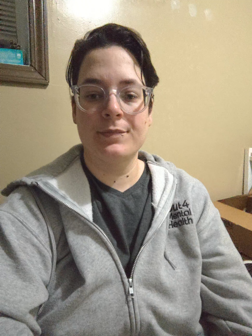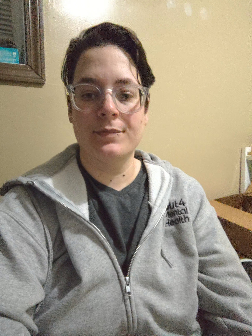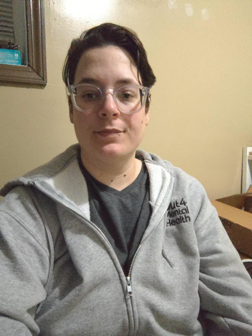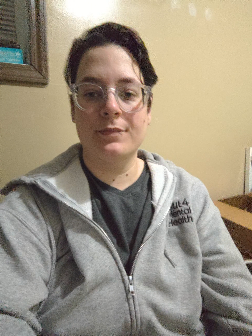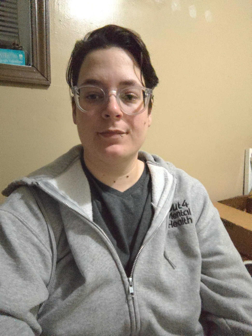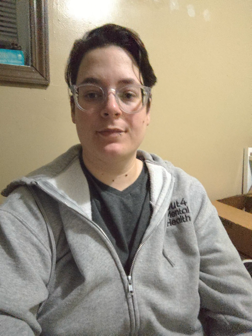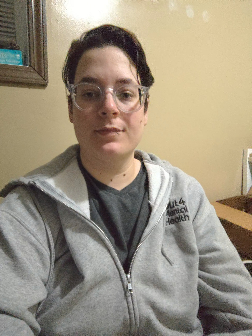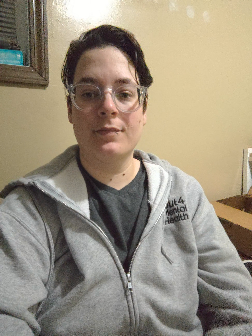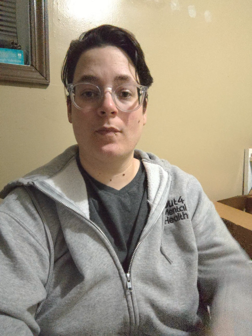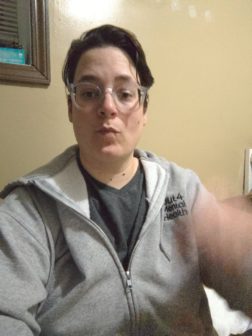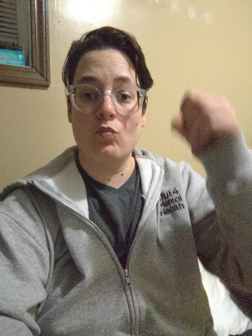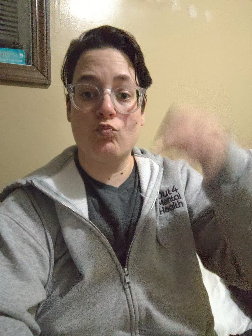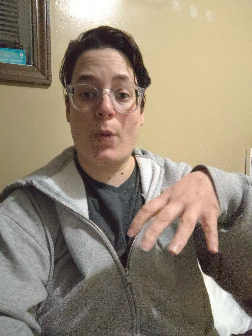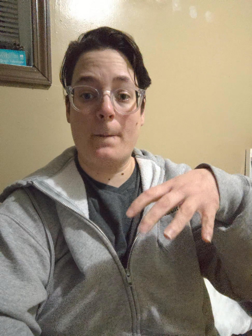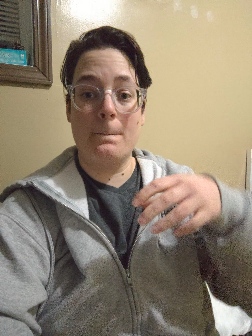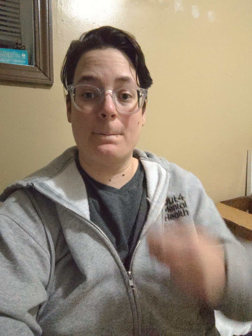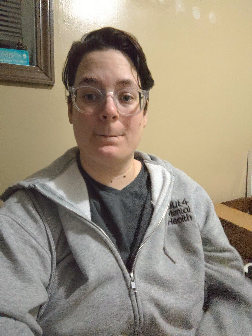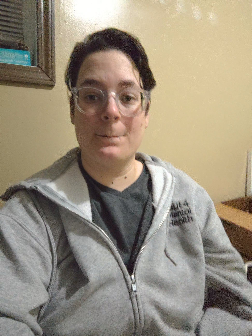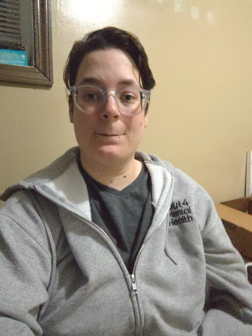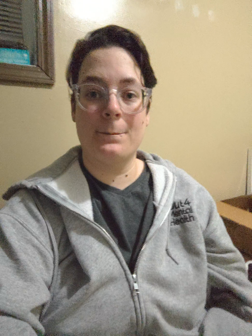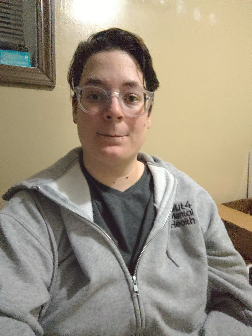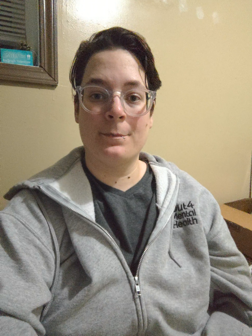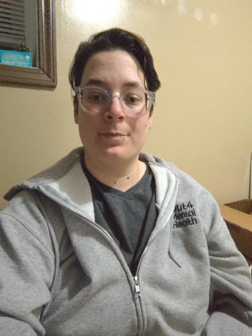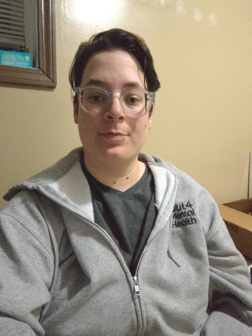drop